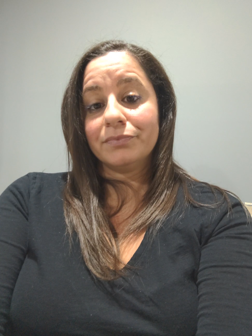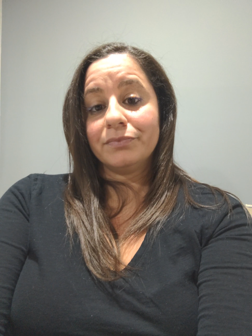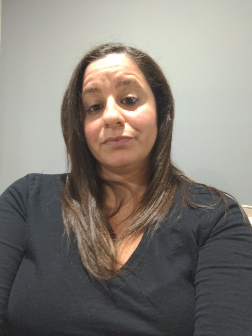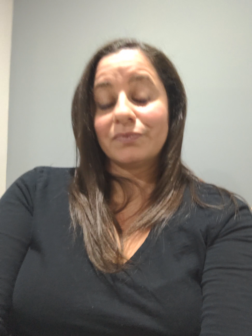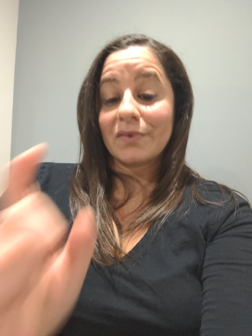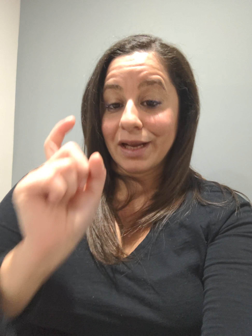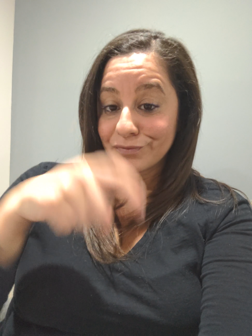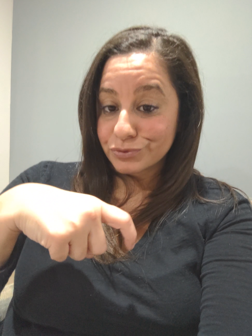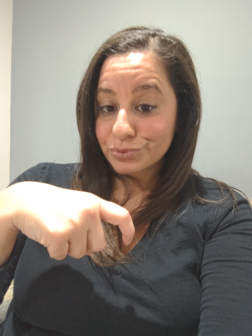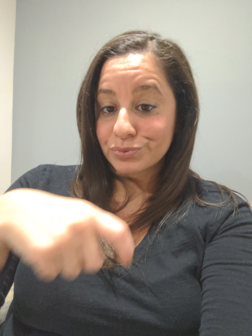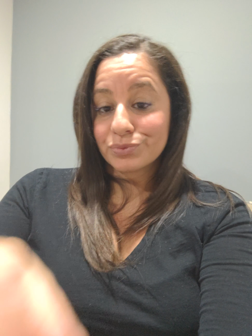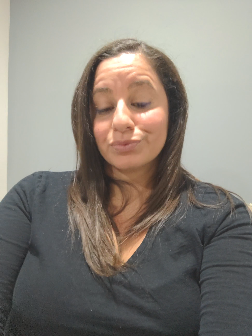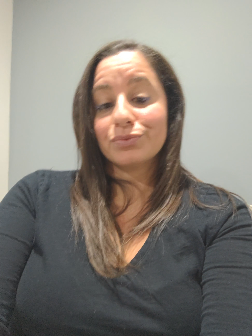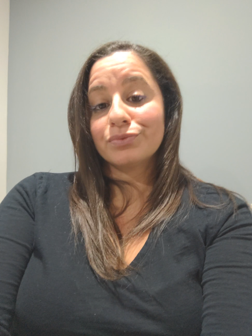have to